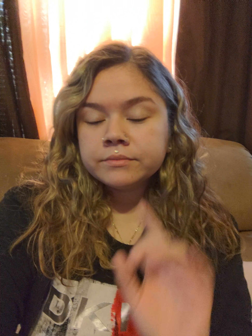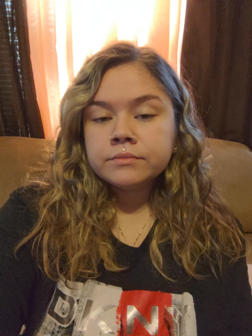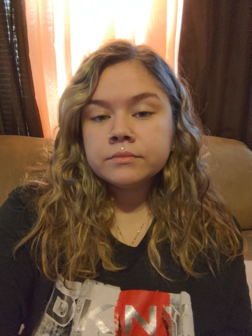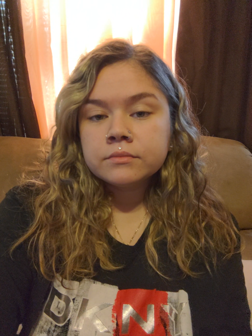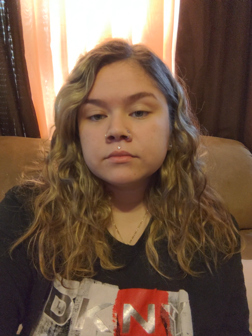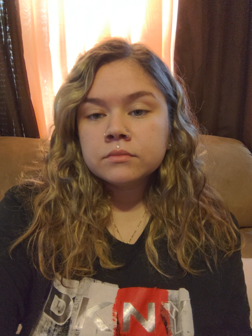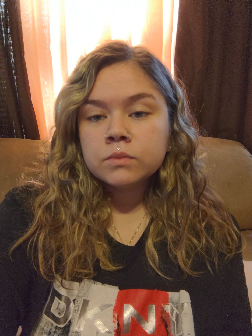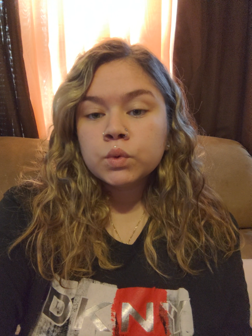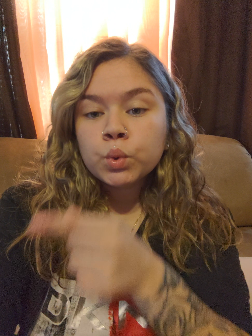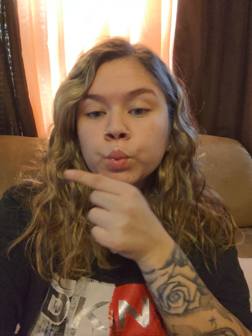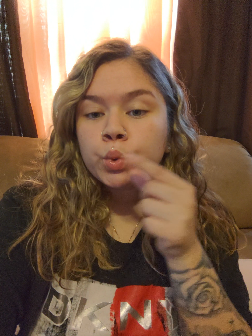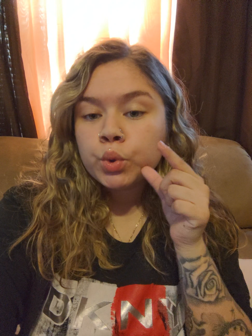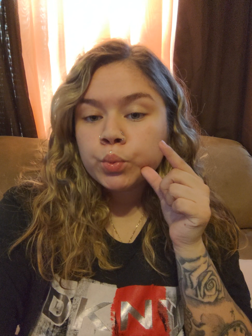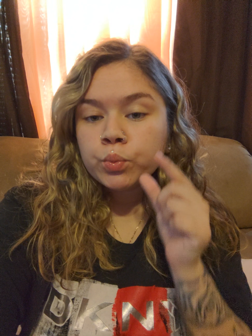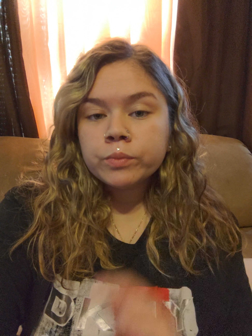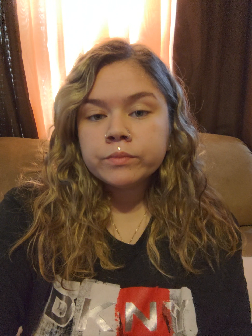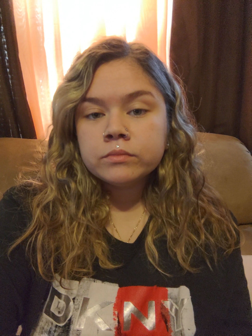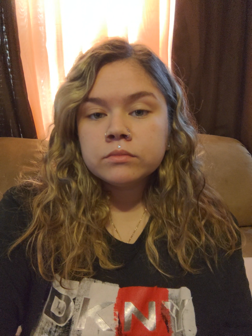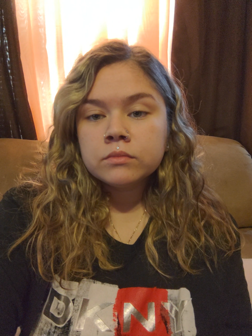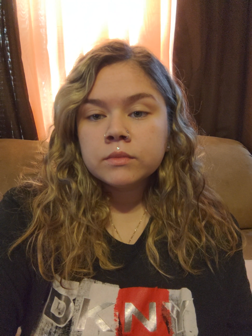glue